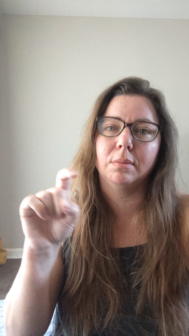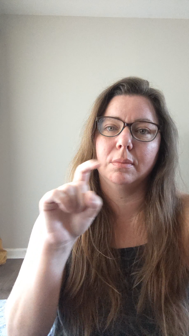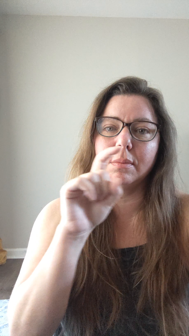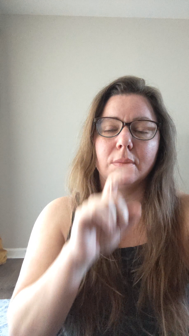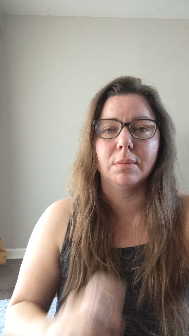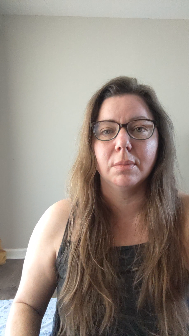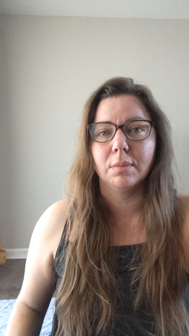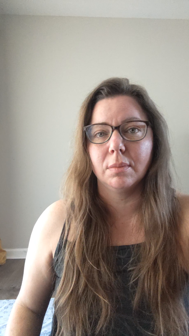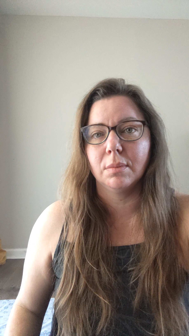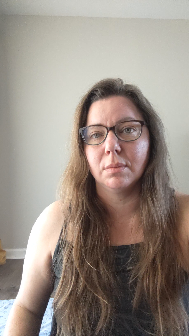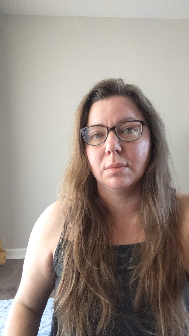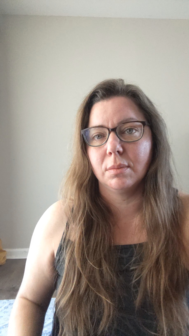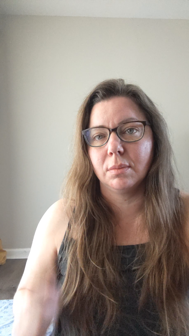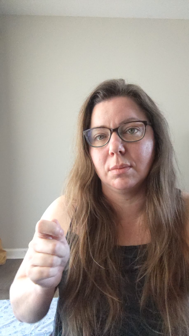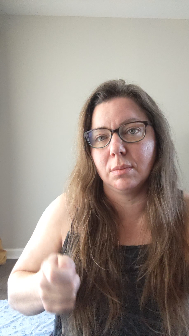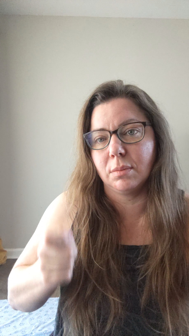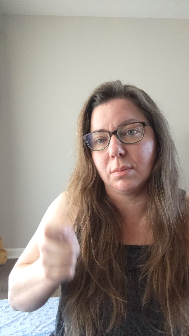cart